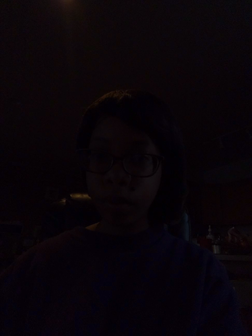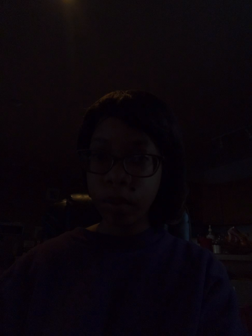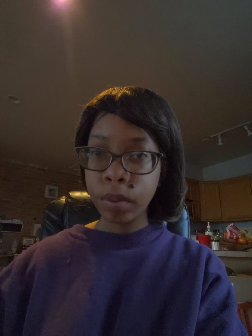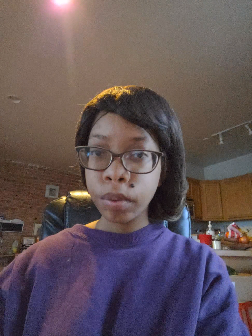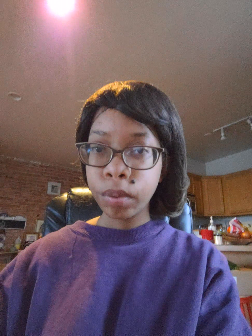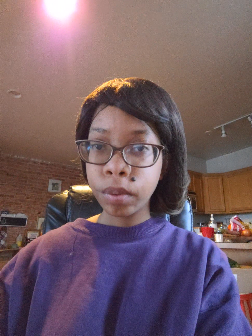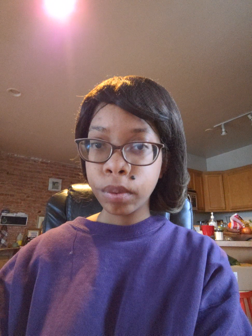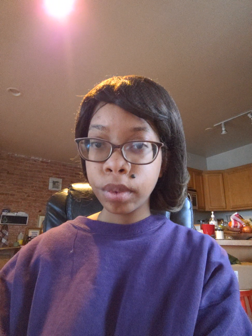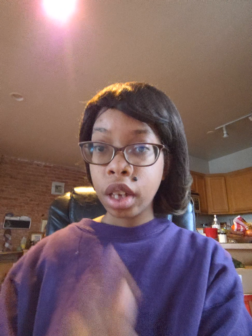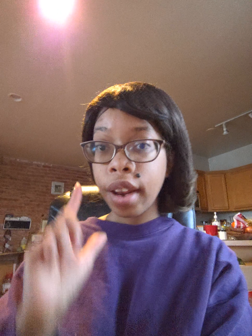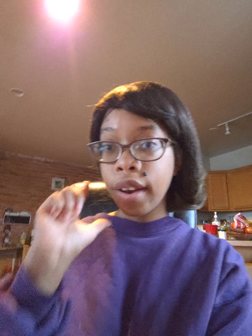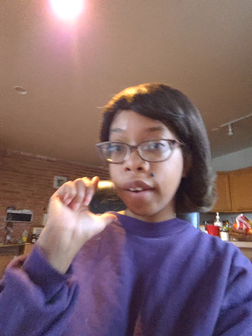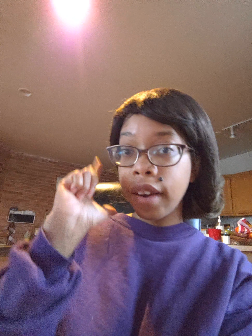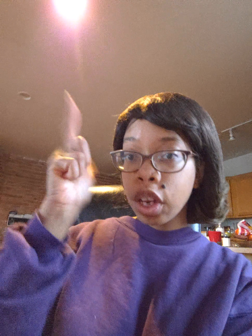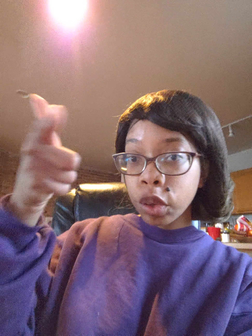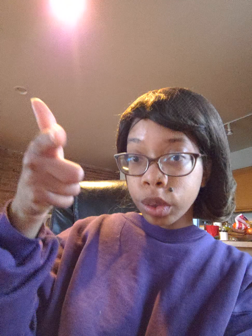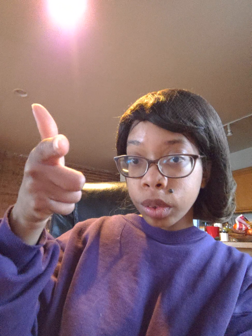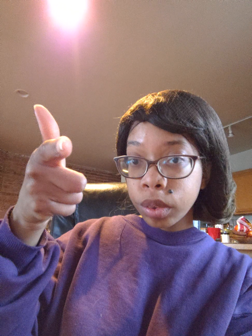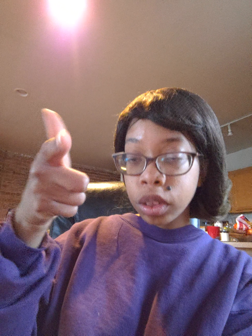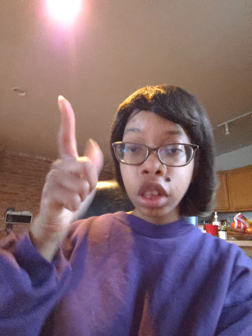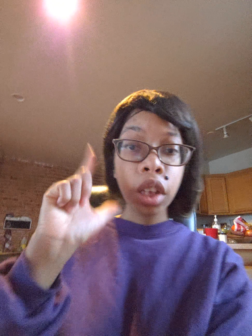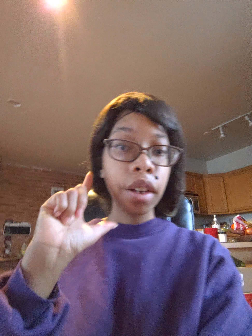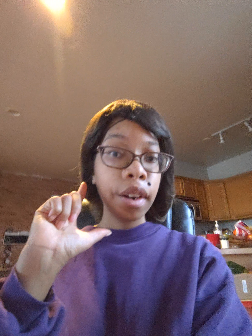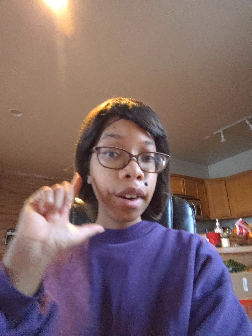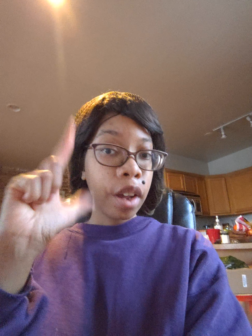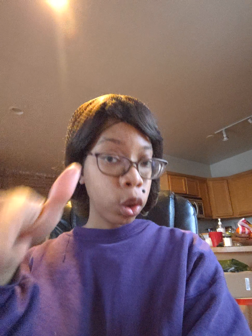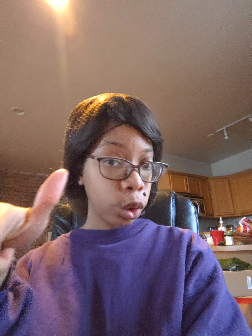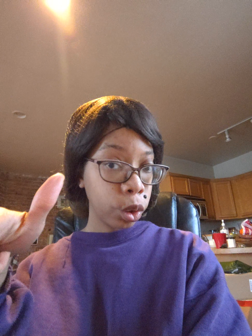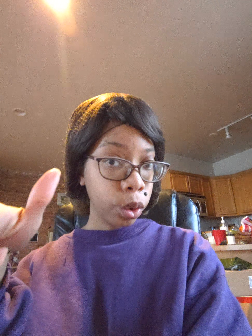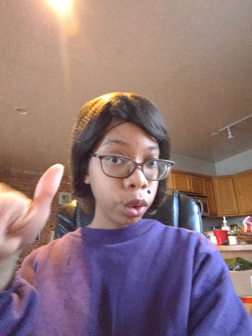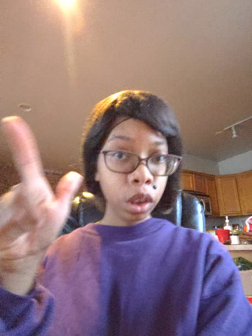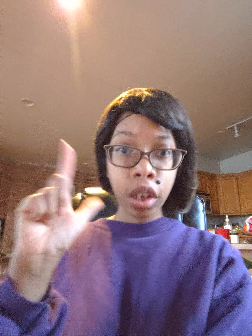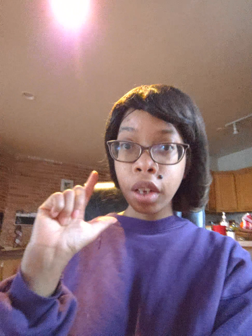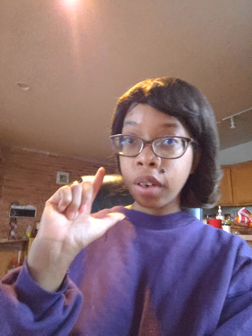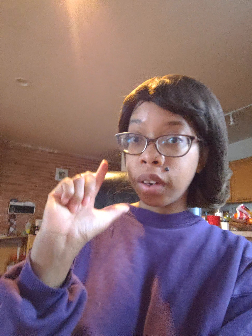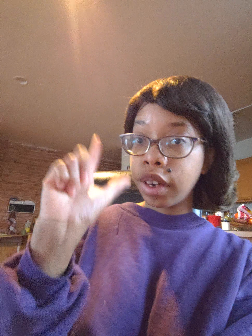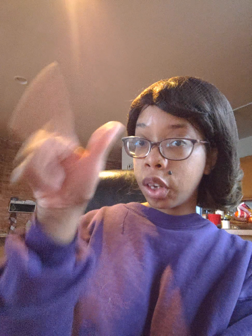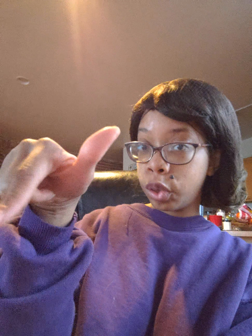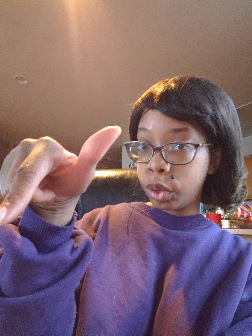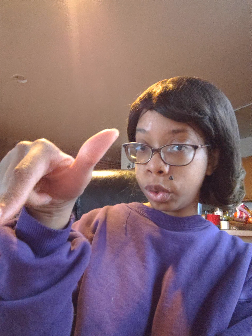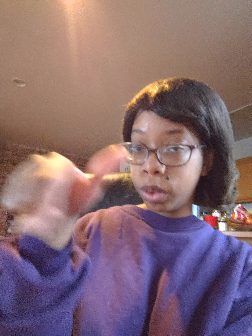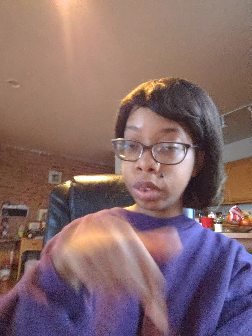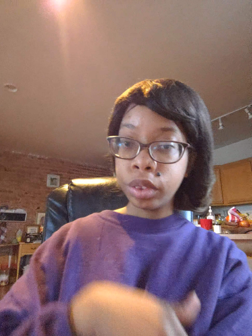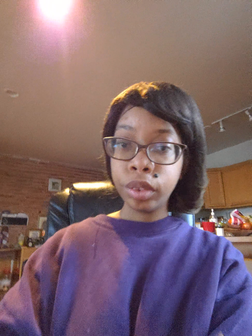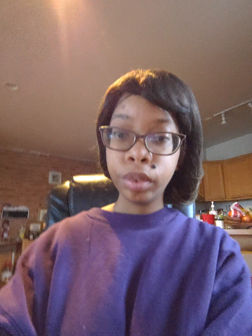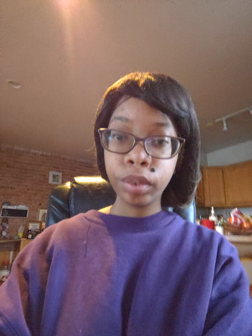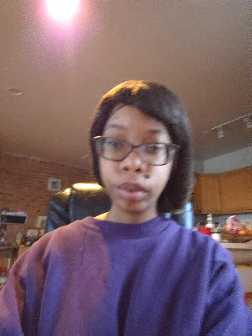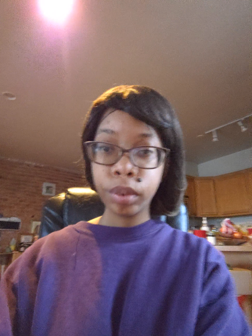later